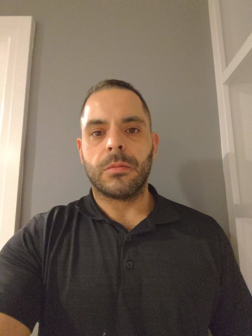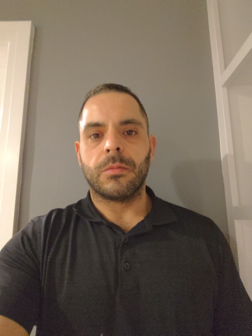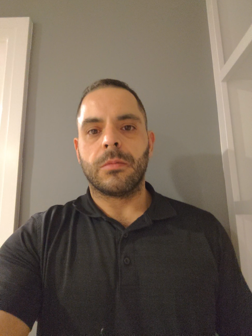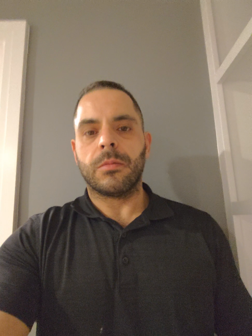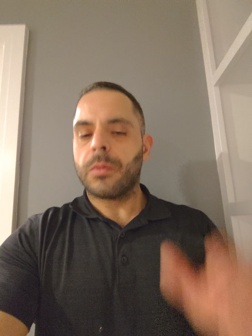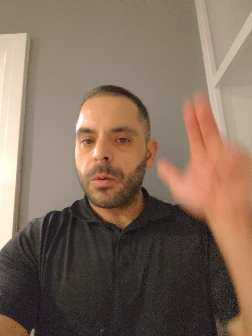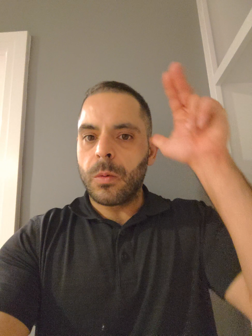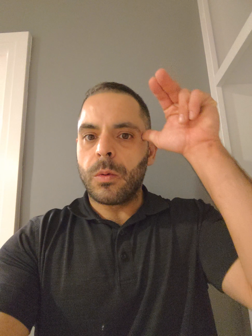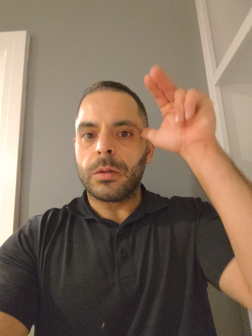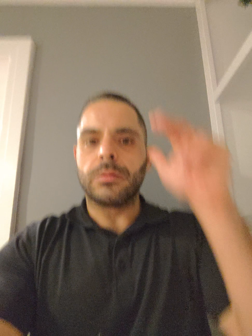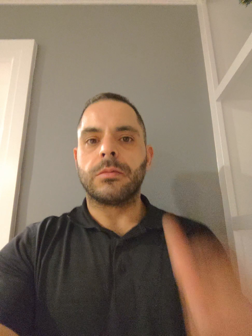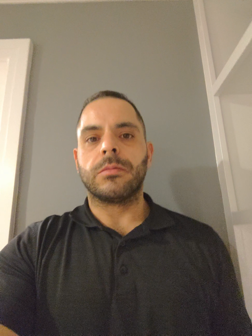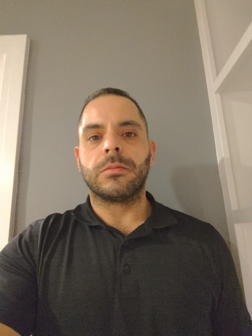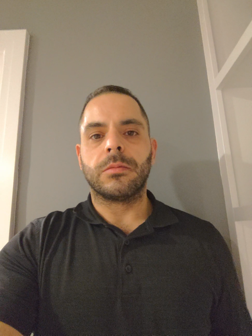horse